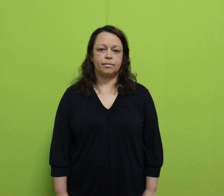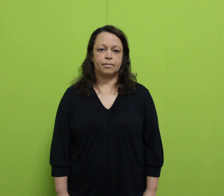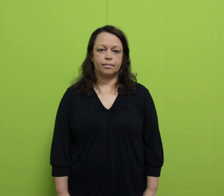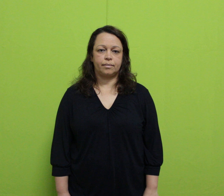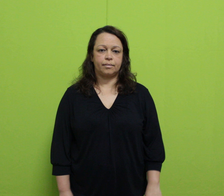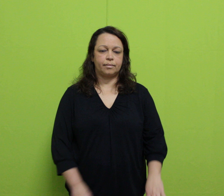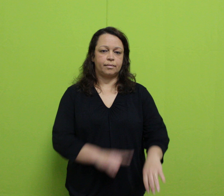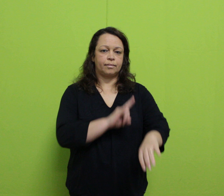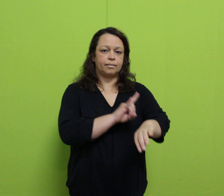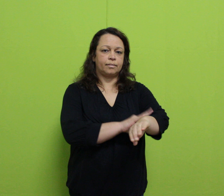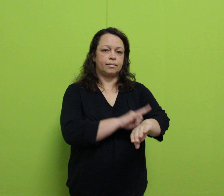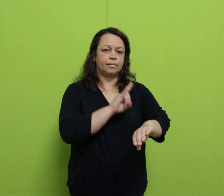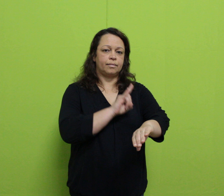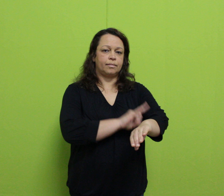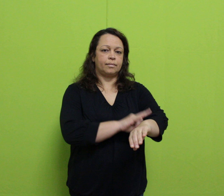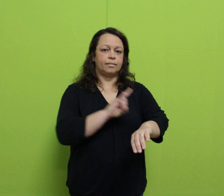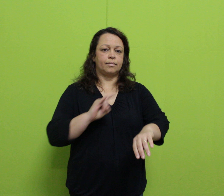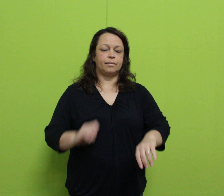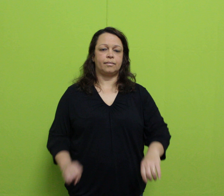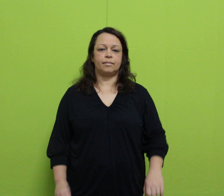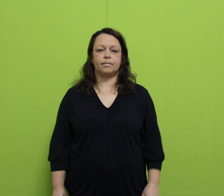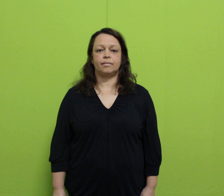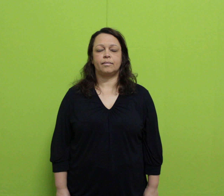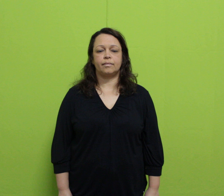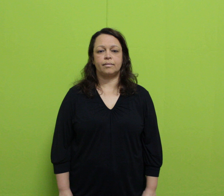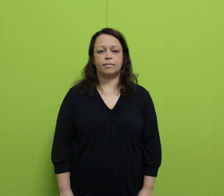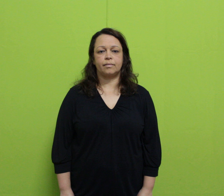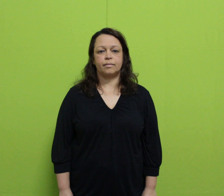banheiro